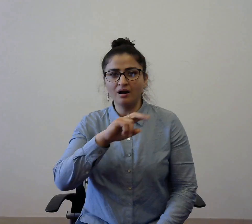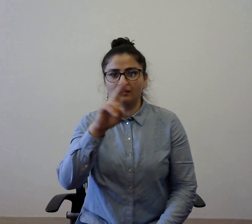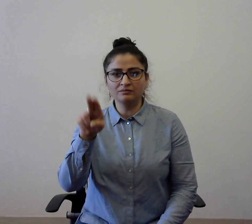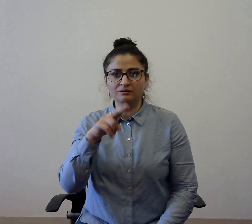D